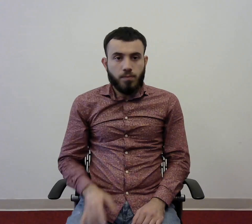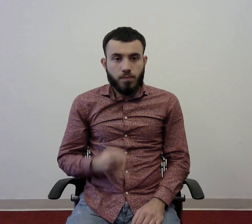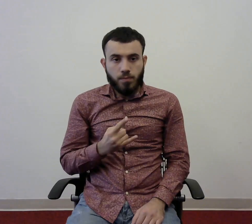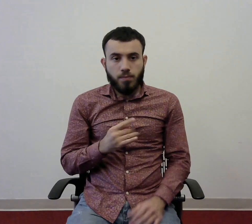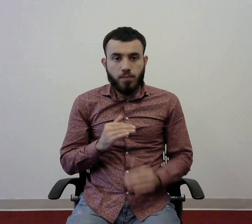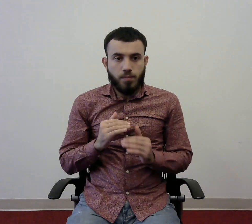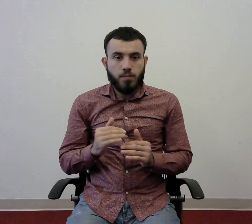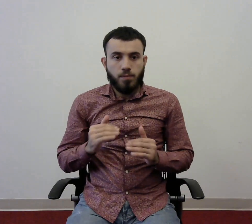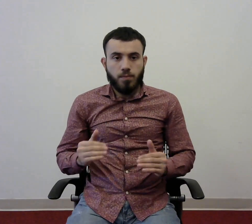uşaq